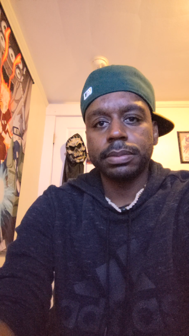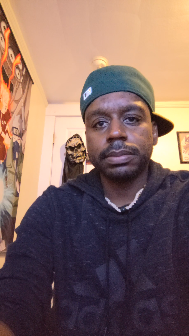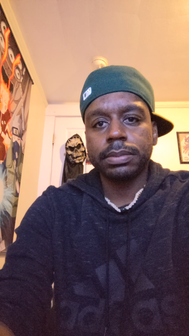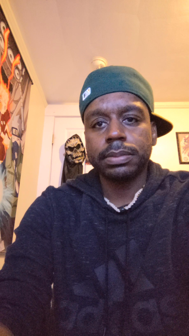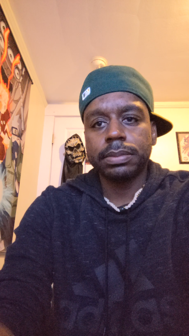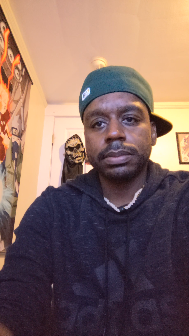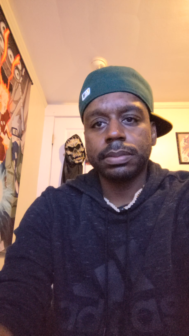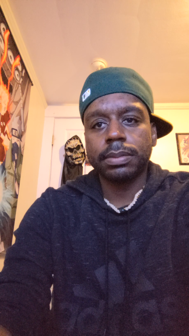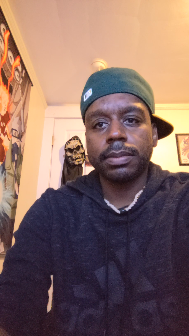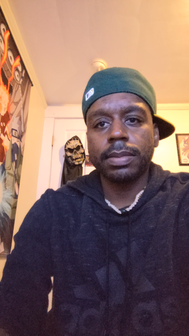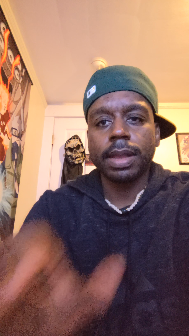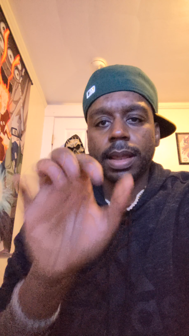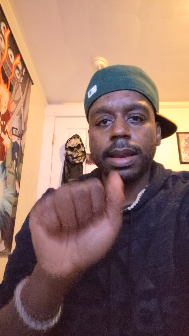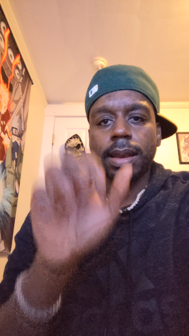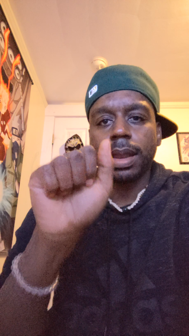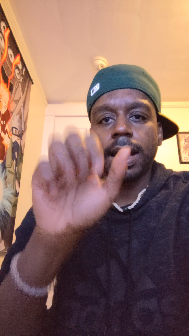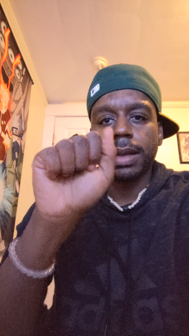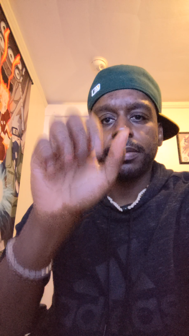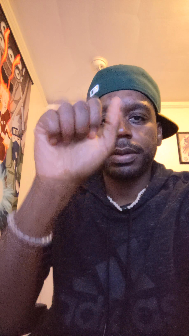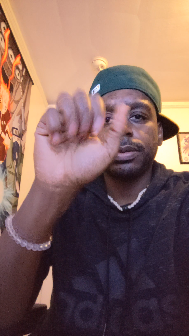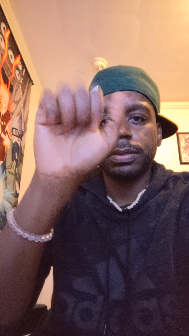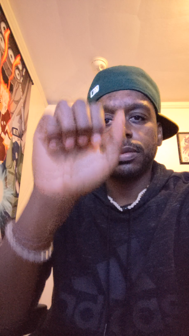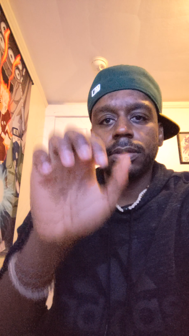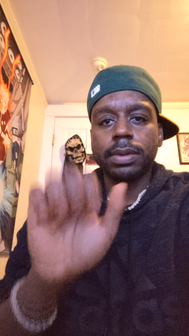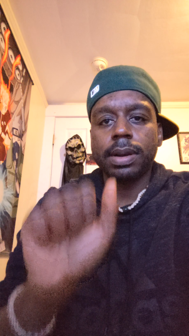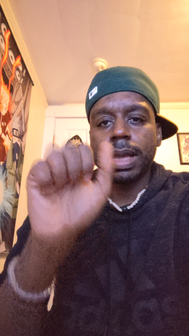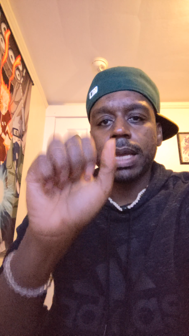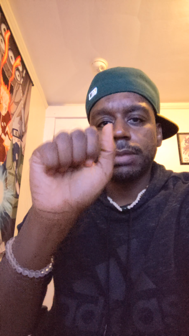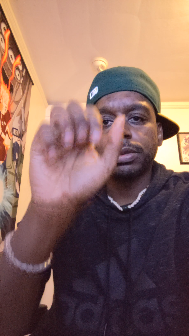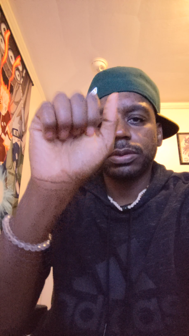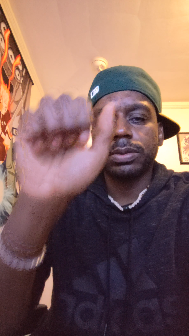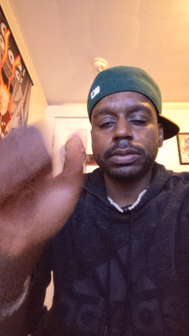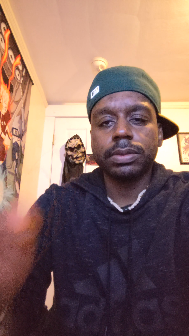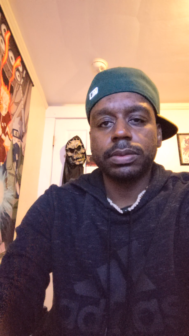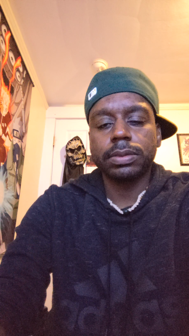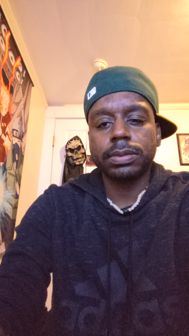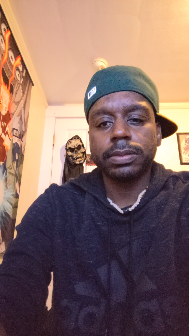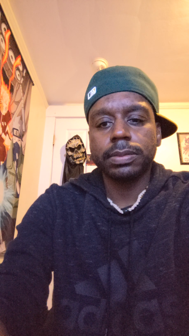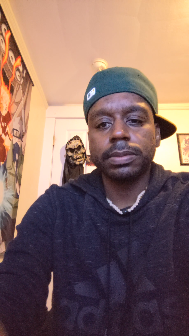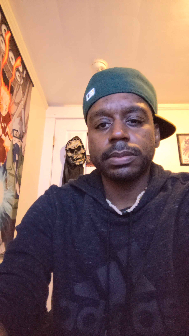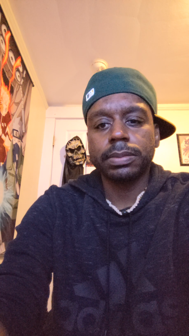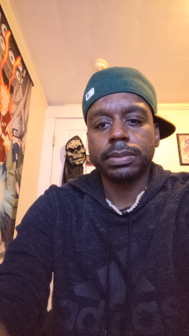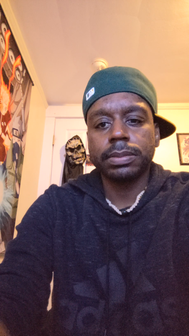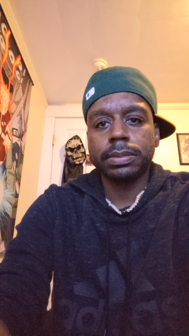ladder